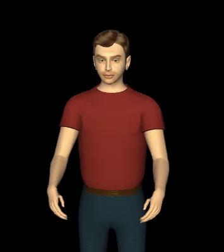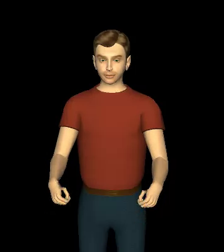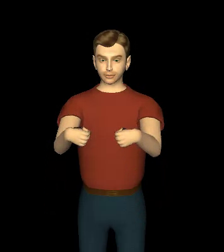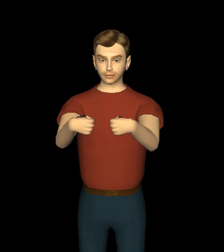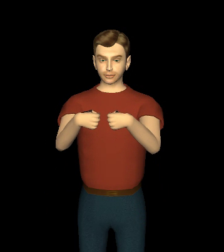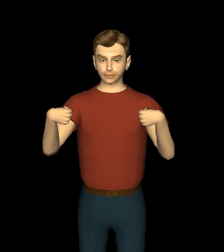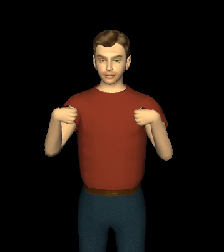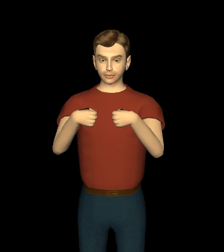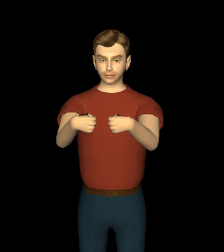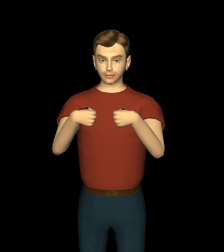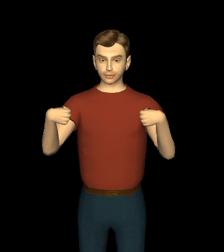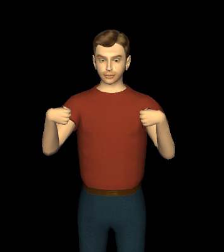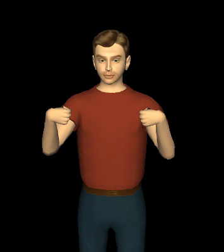خزانة